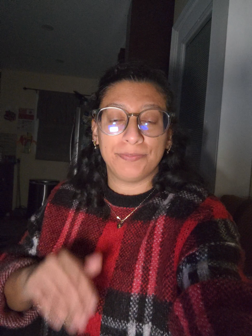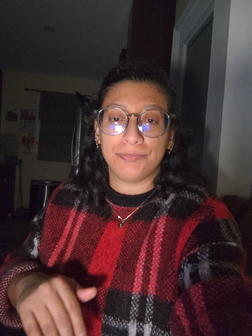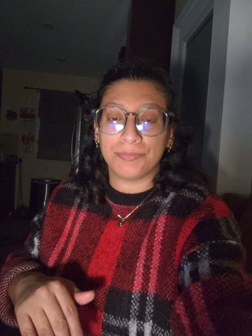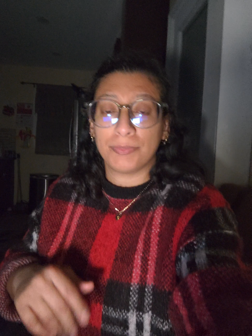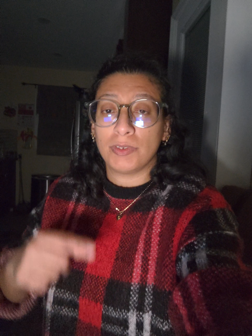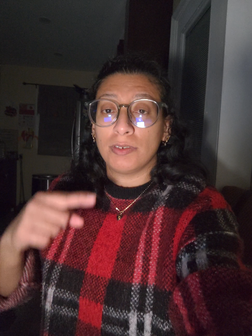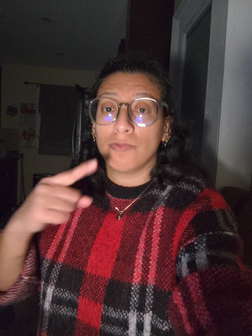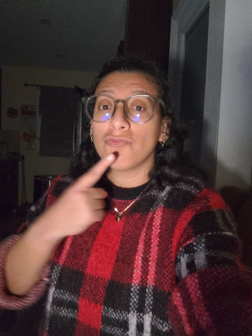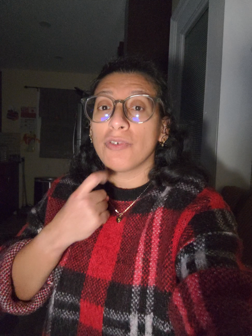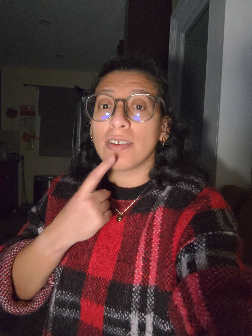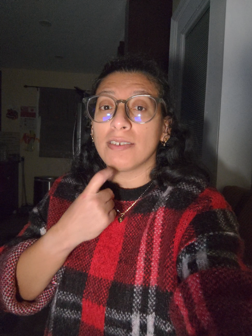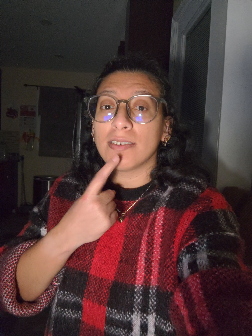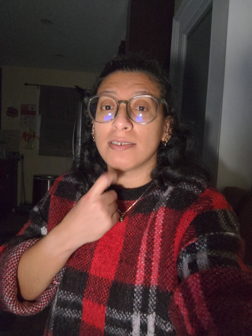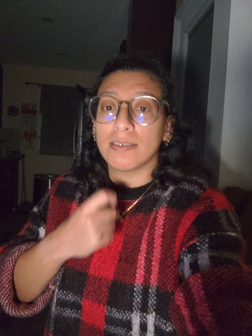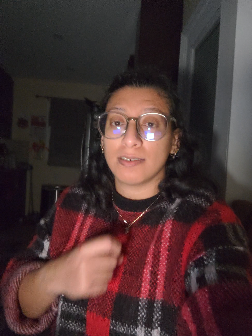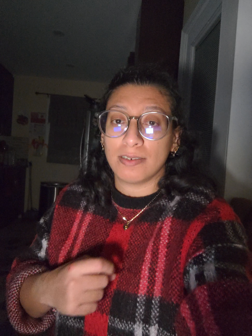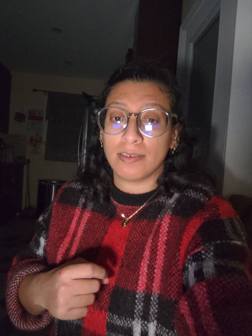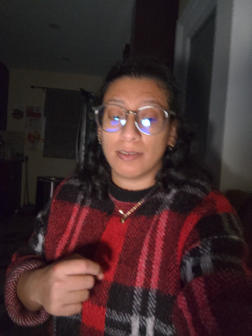red